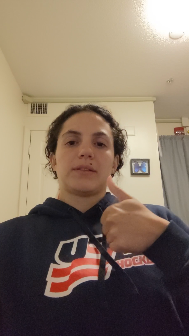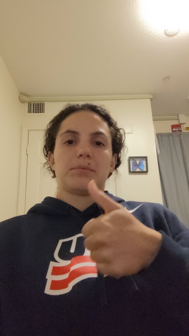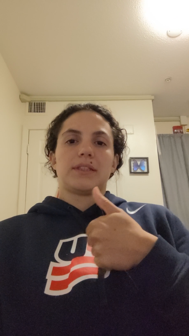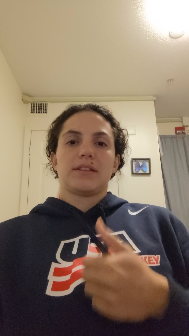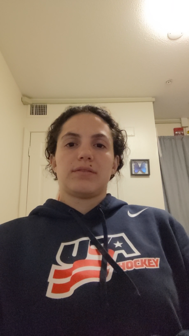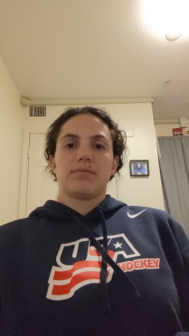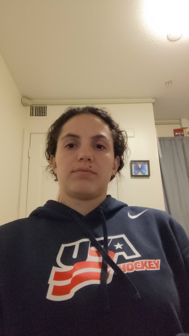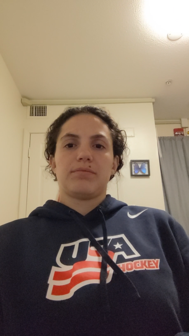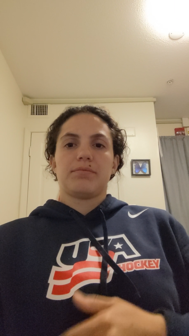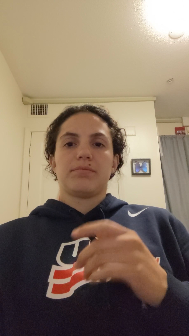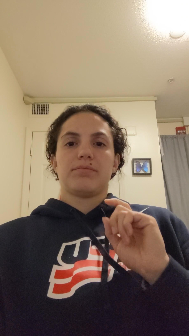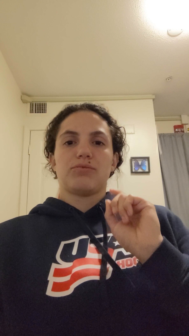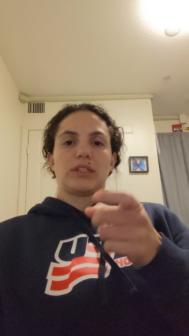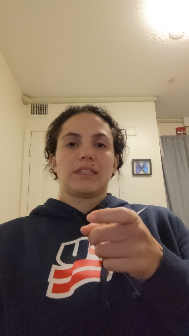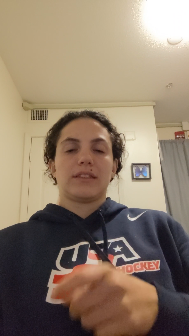present